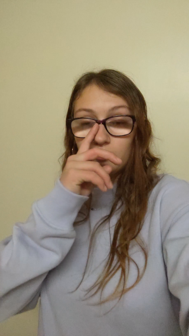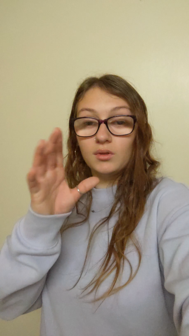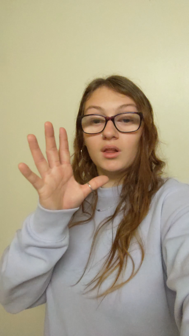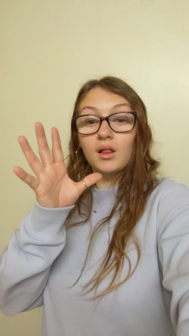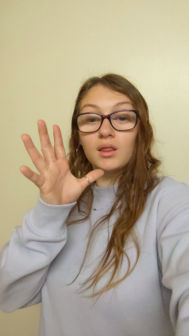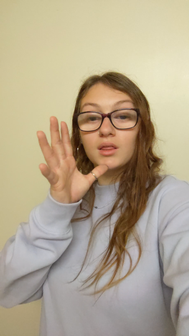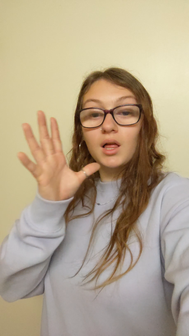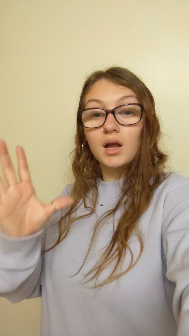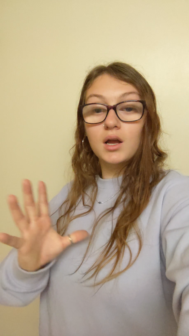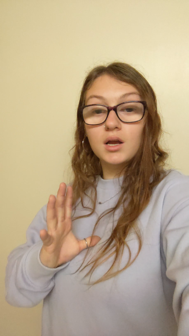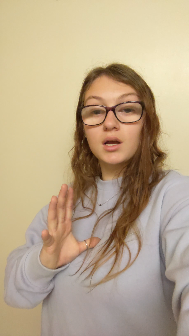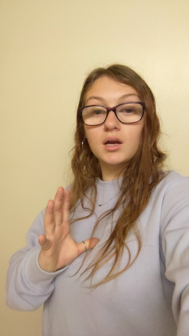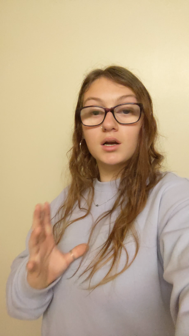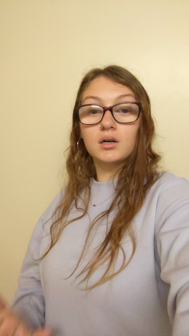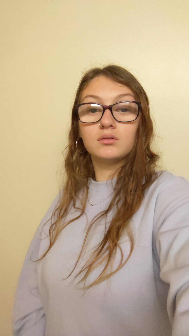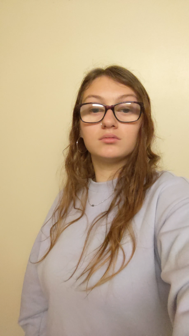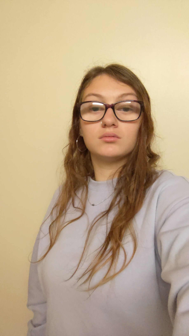lady